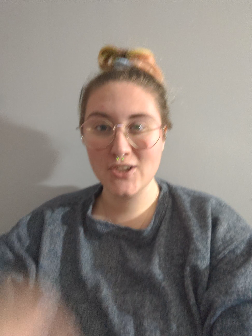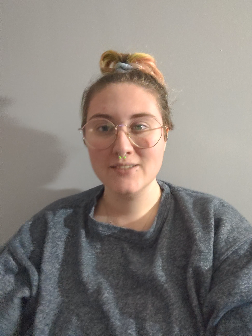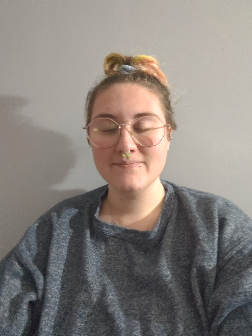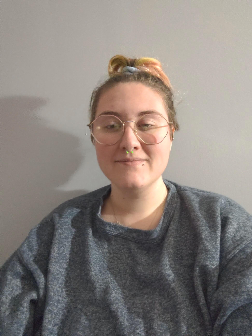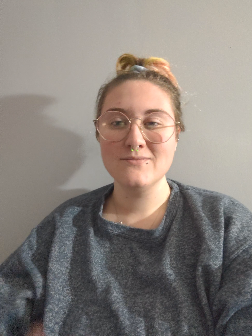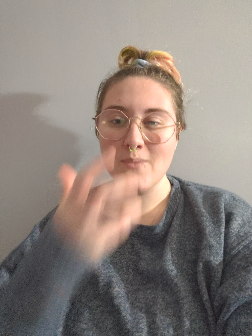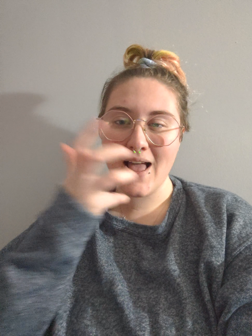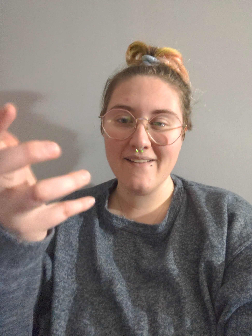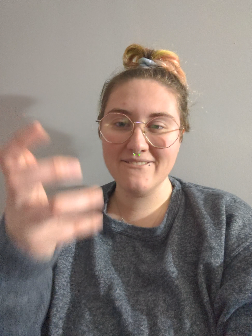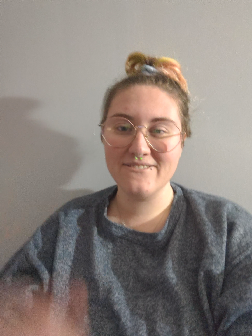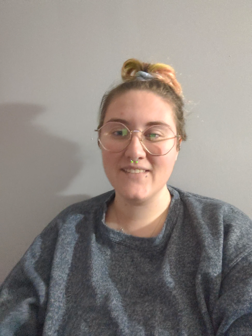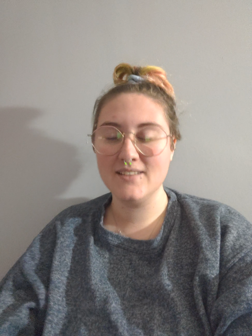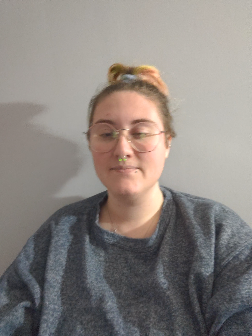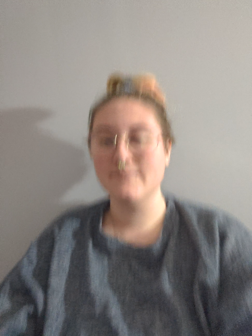giraffe